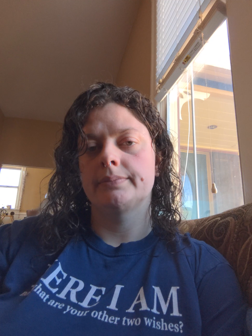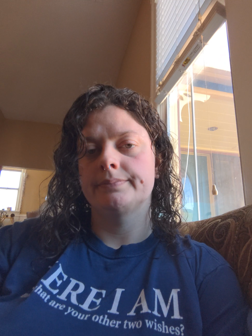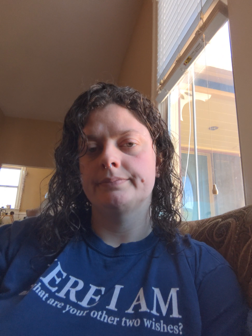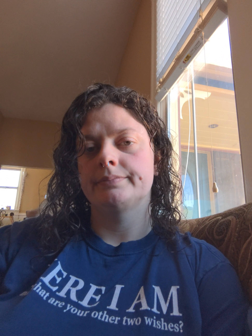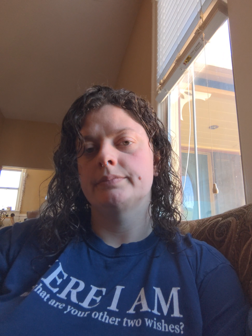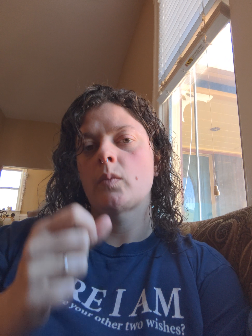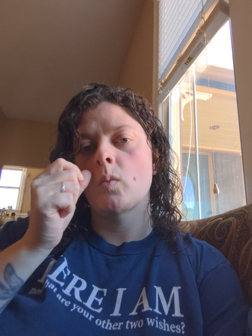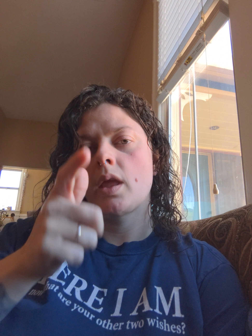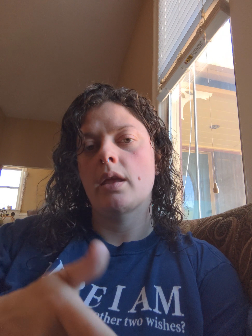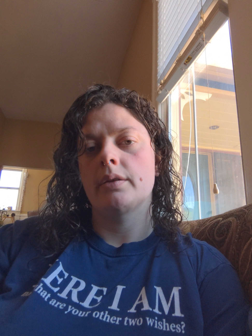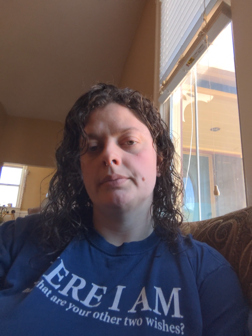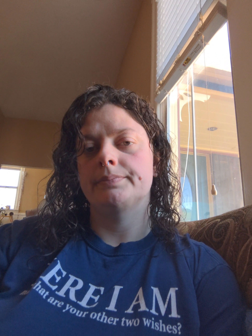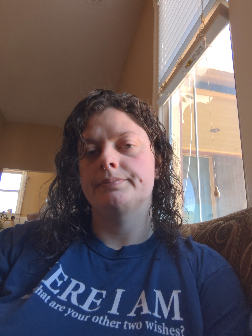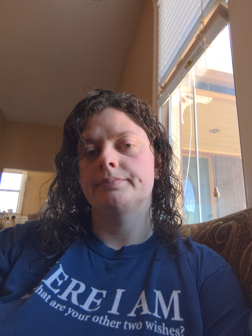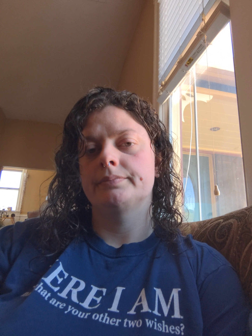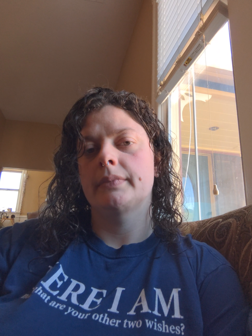awake